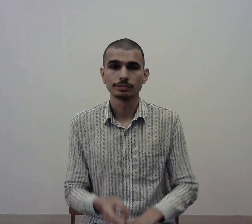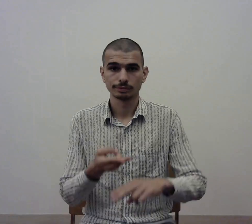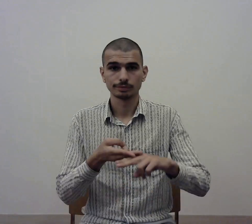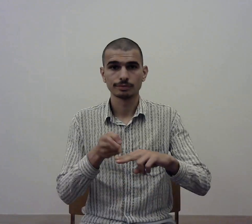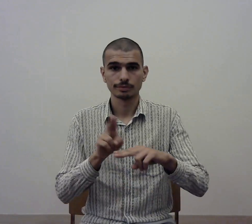bu